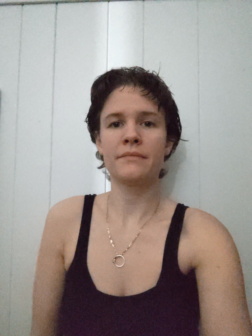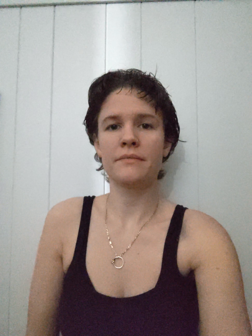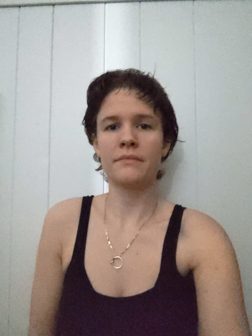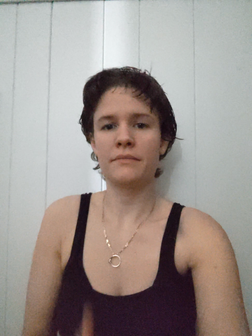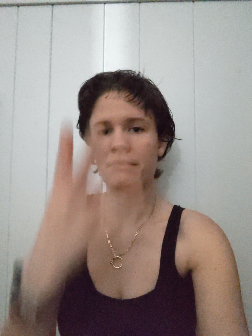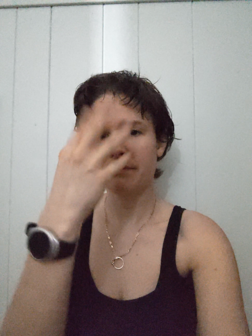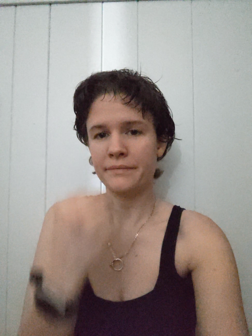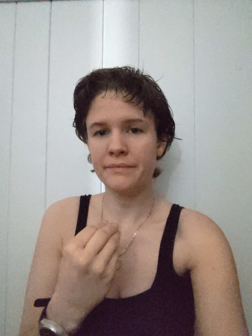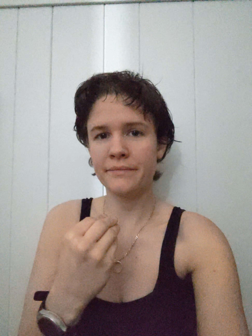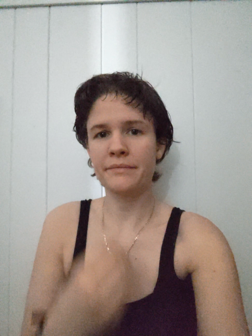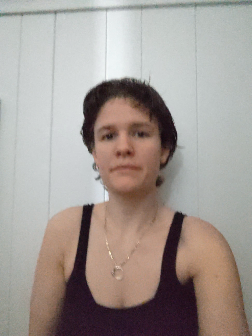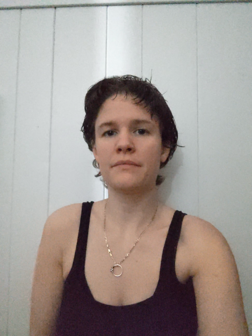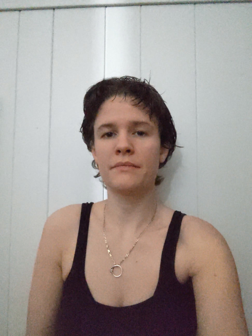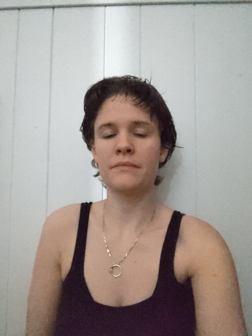sleep